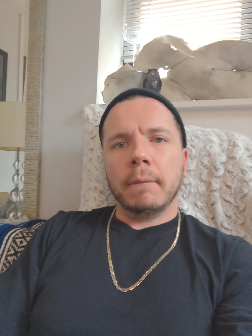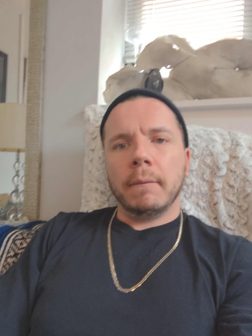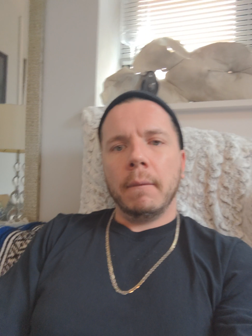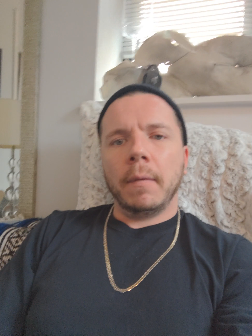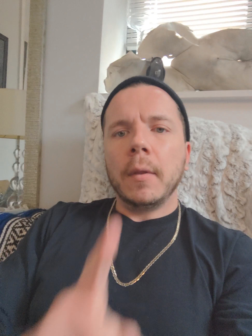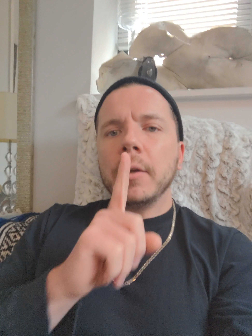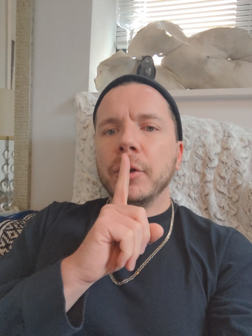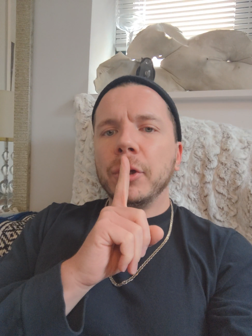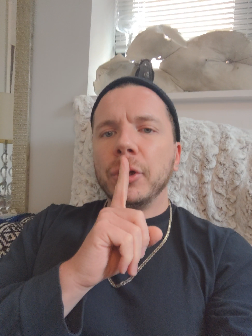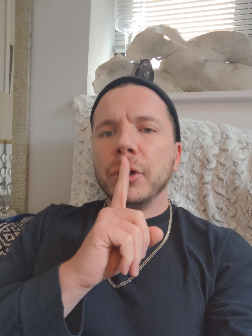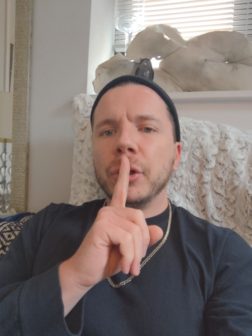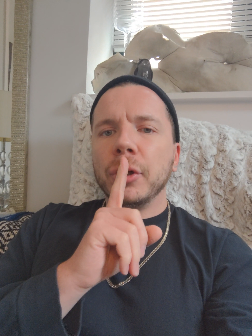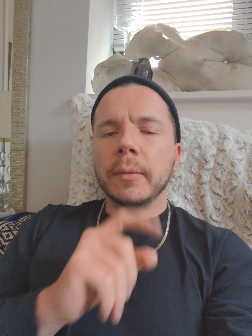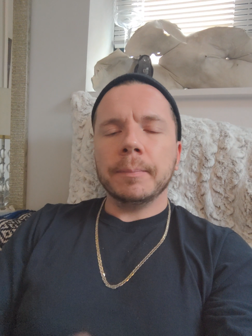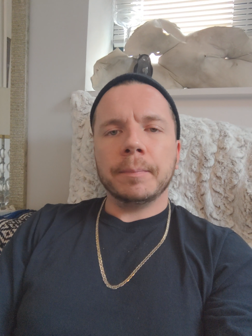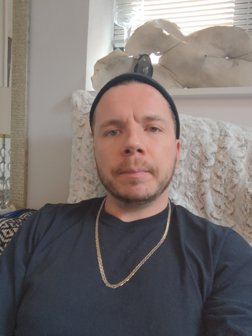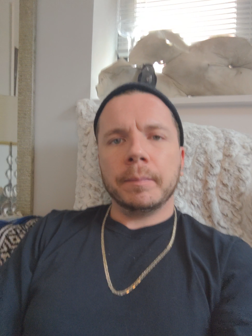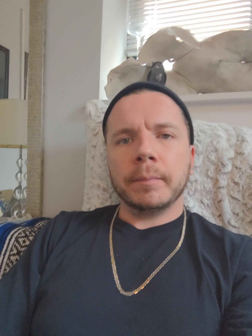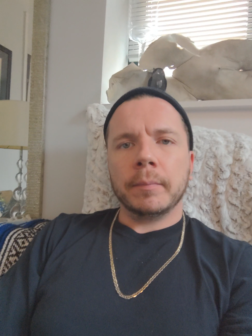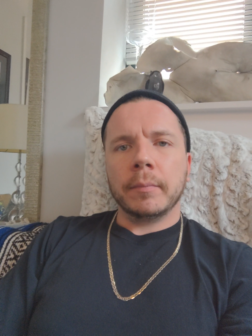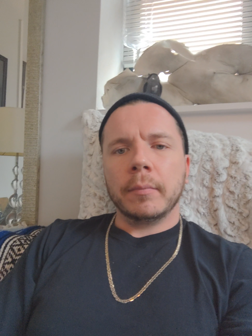shhh